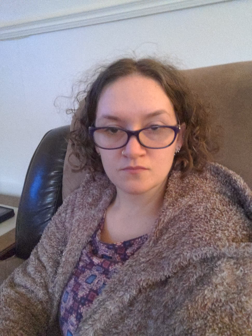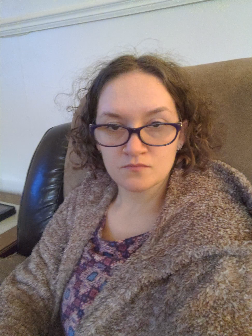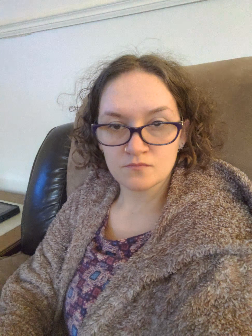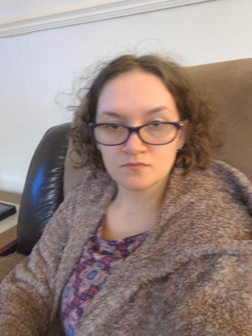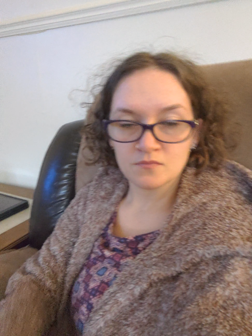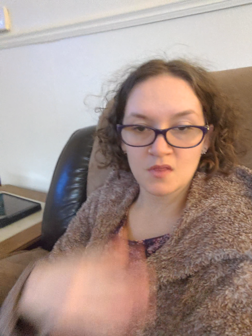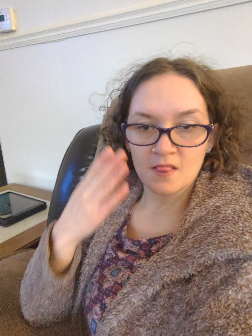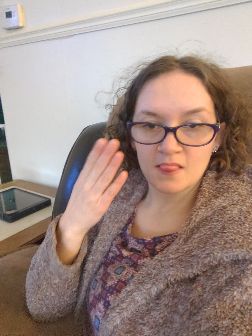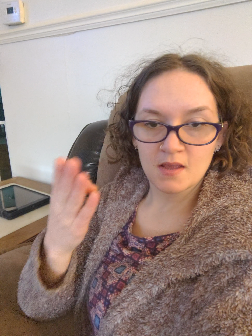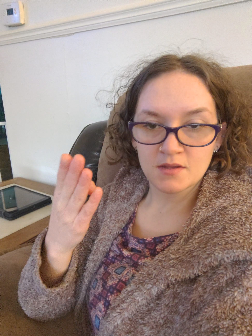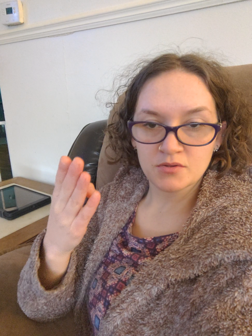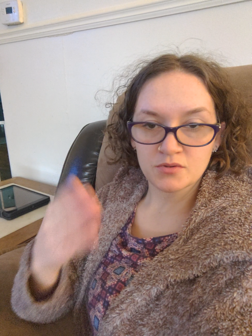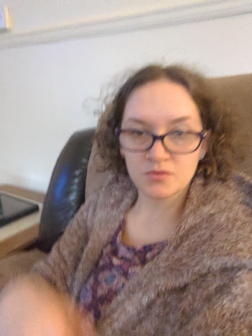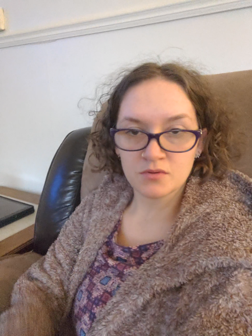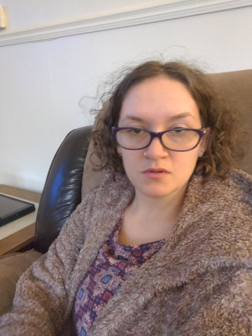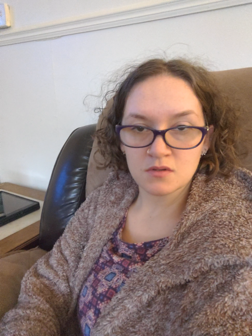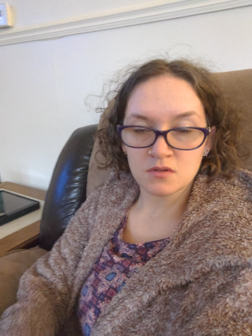there